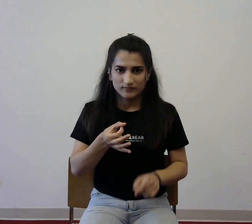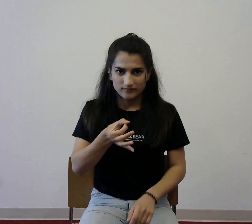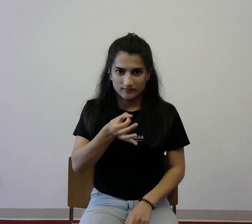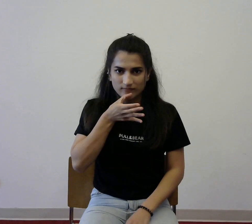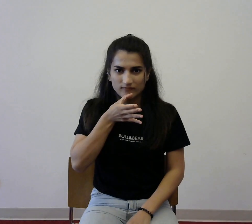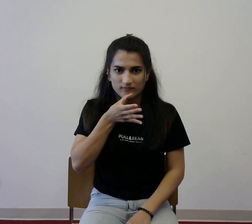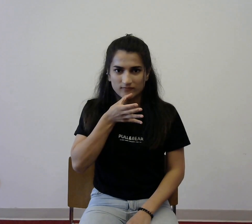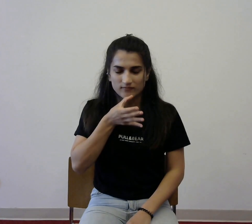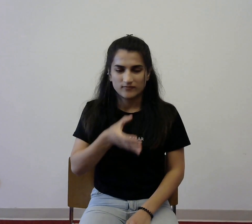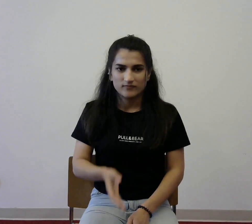xoşu gəlmək